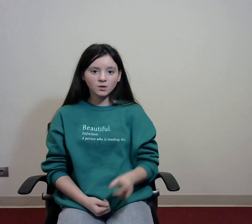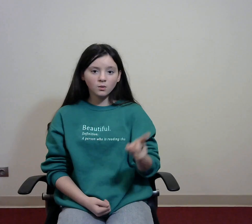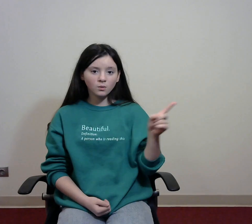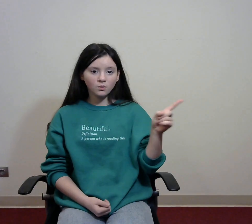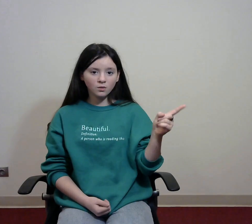O